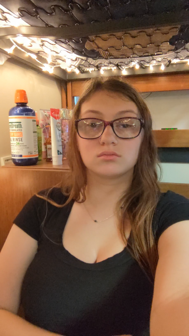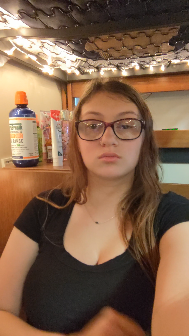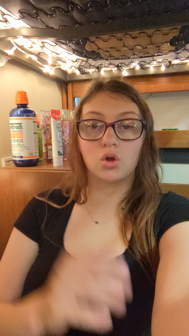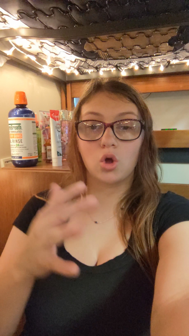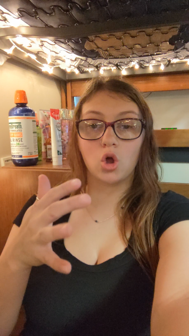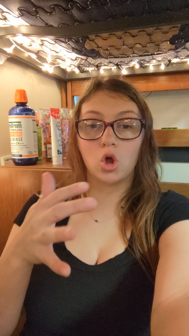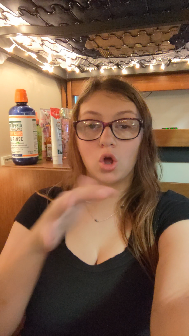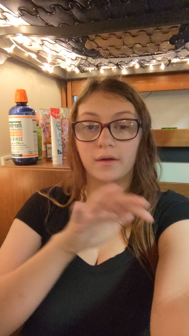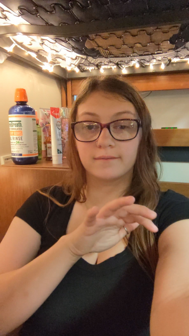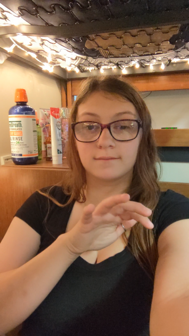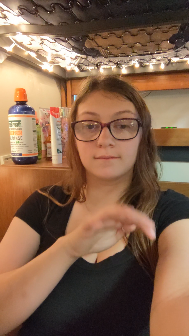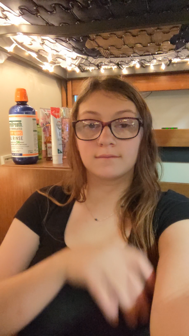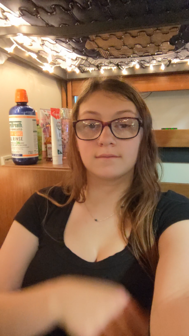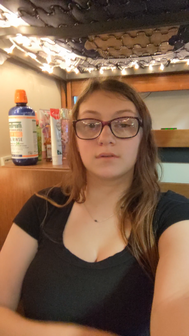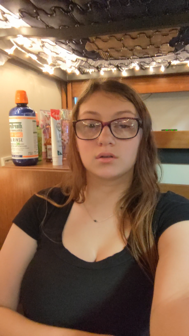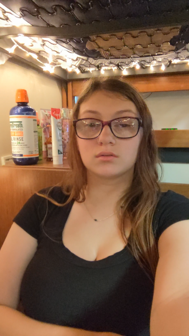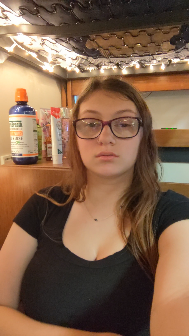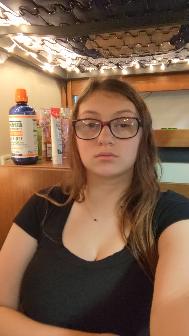cover